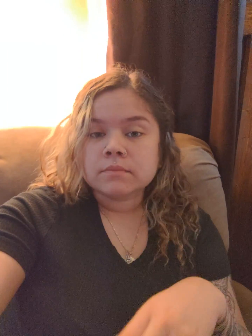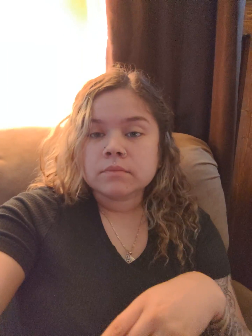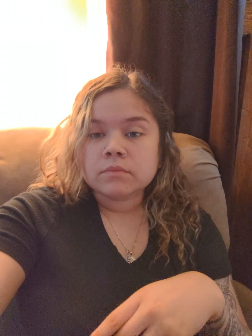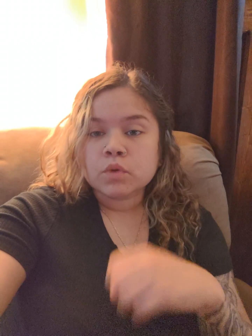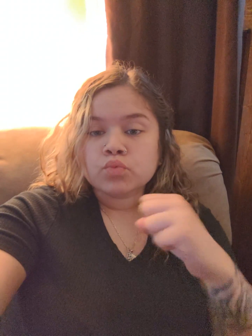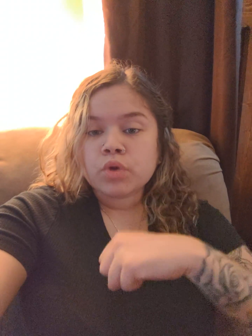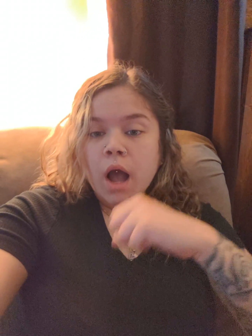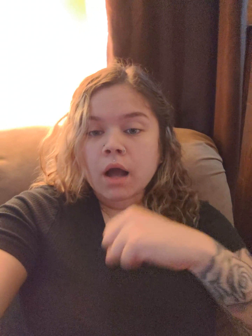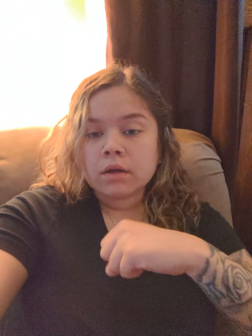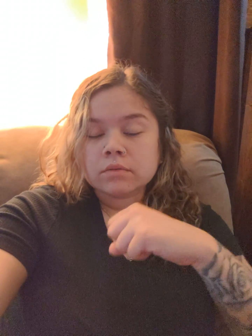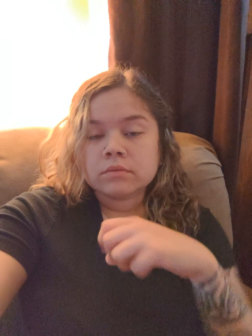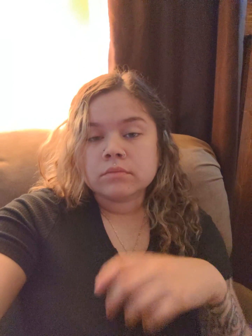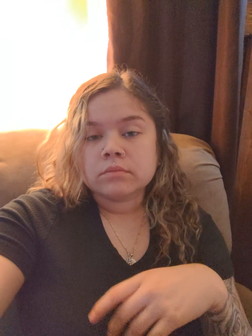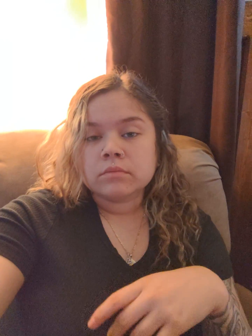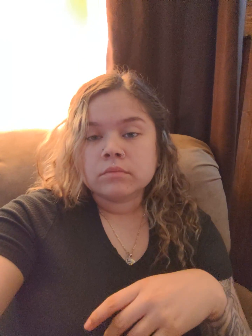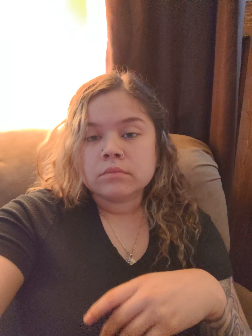rock